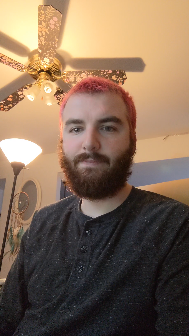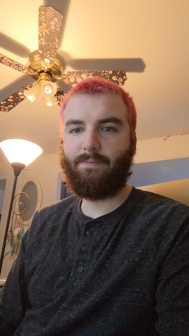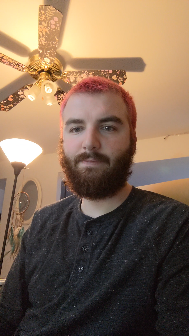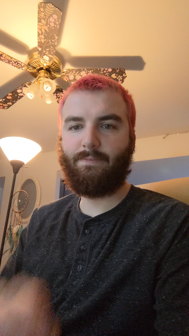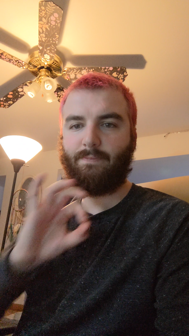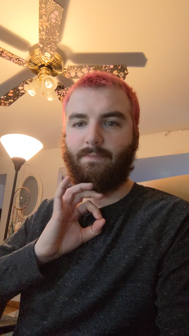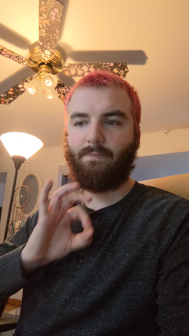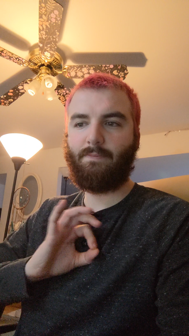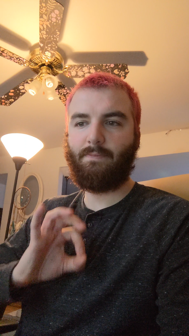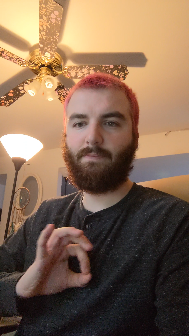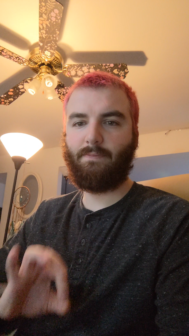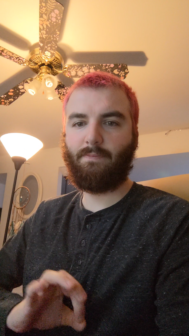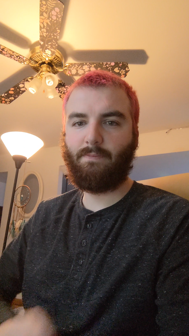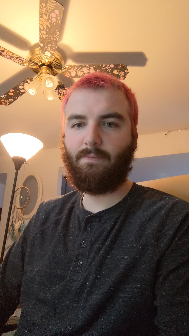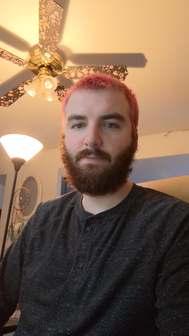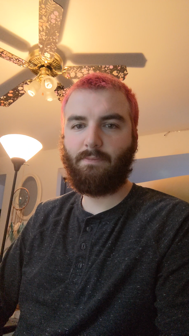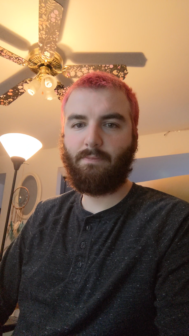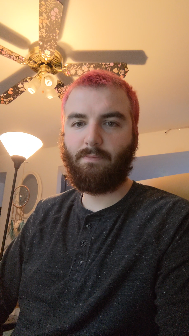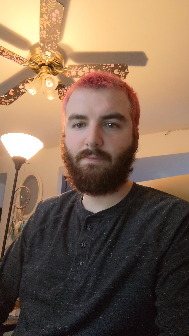button